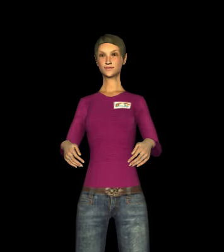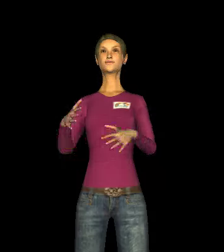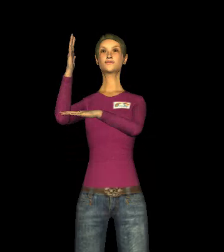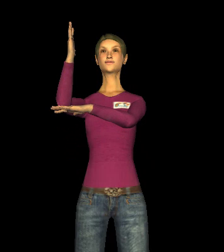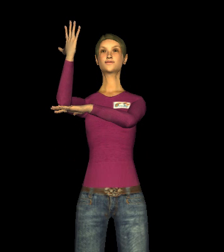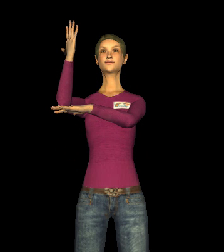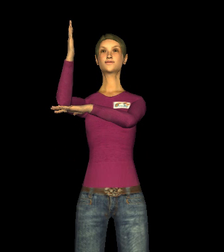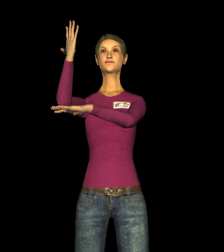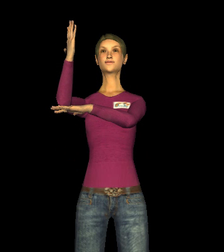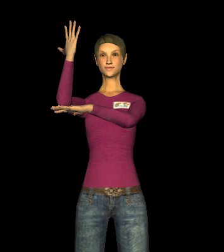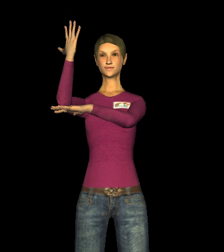شجرة